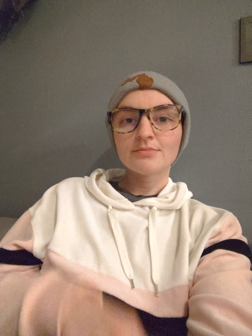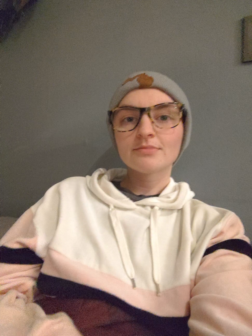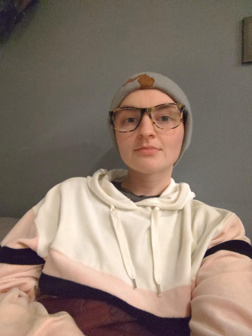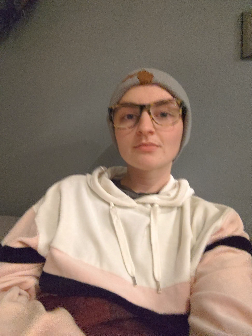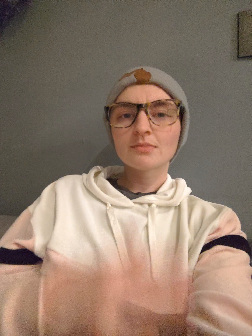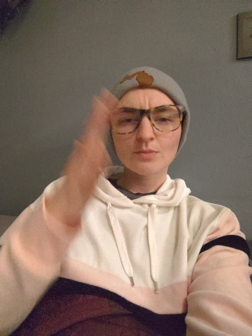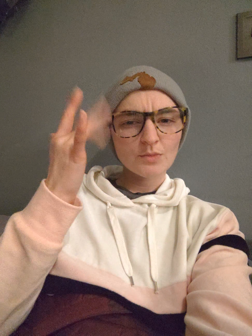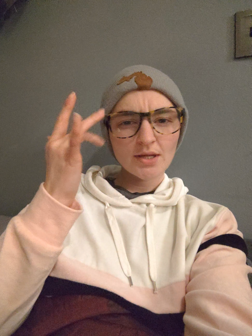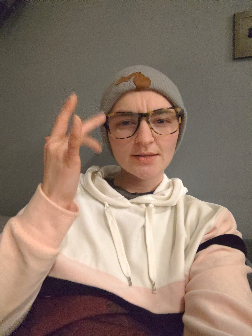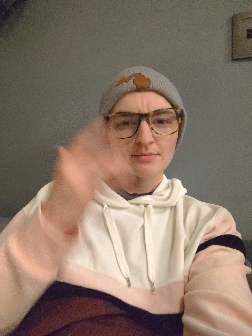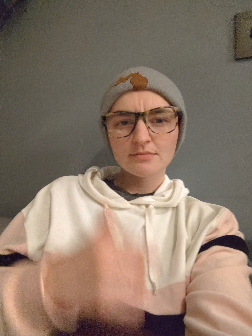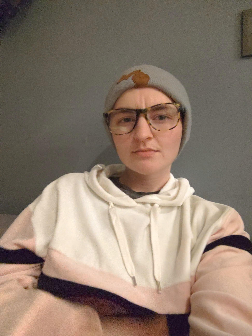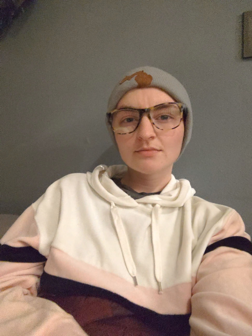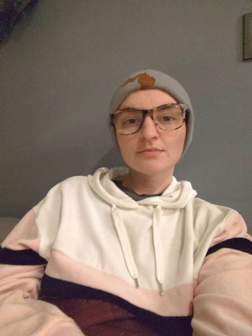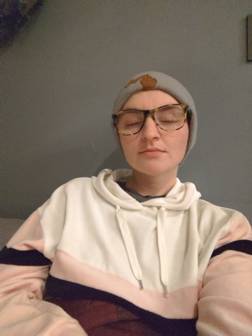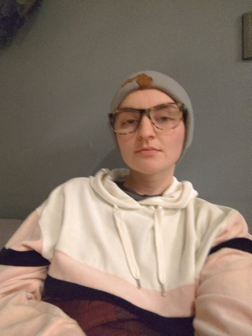why